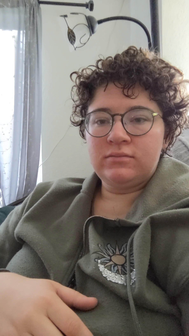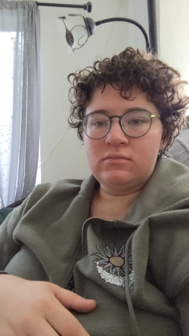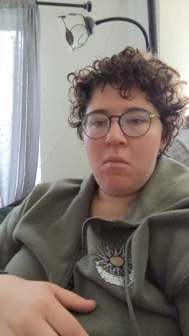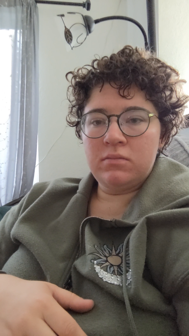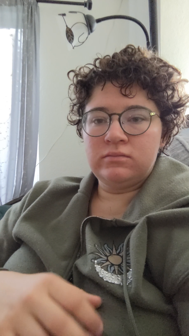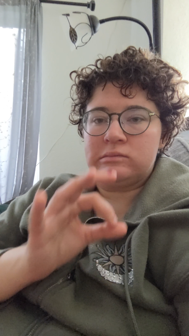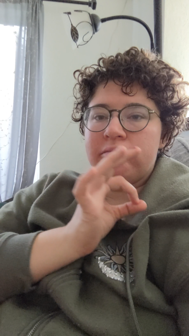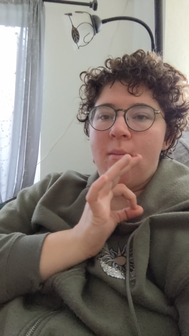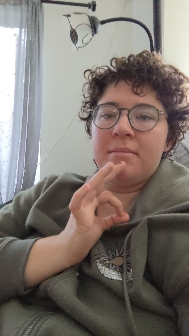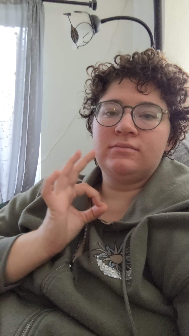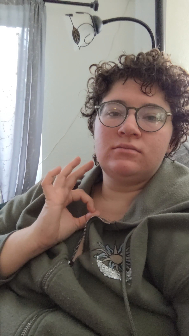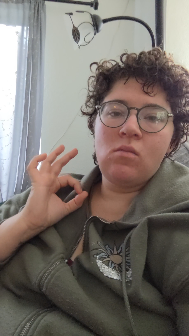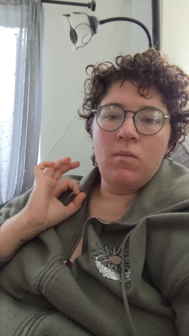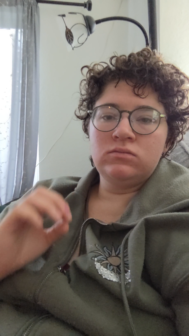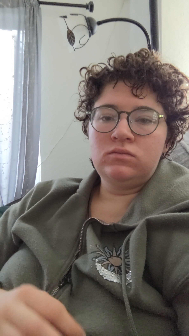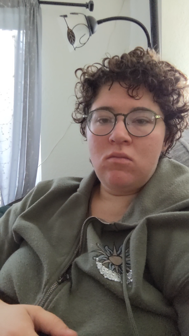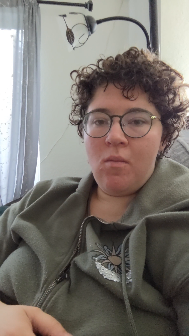beads